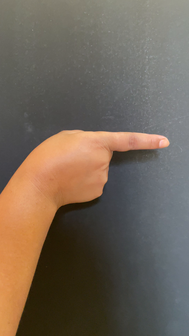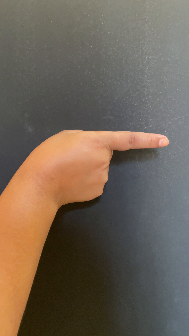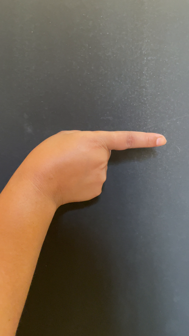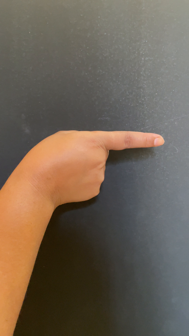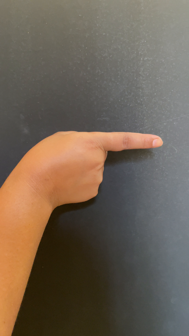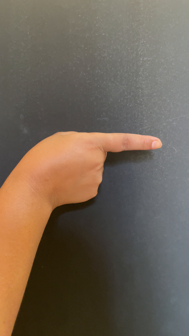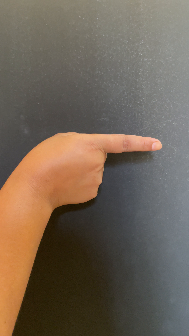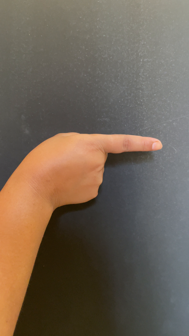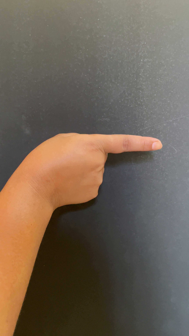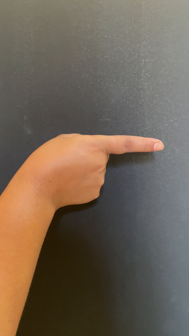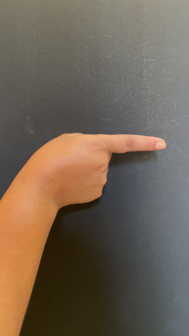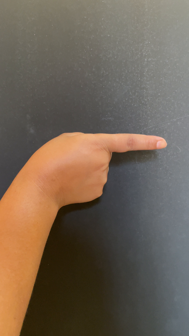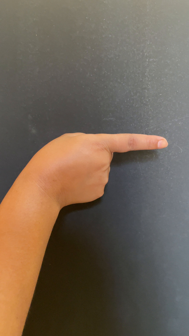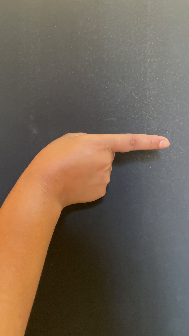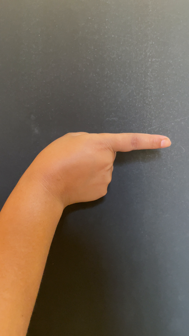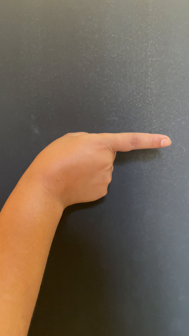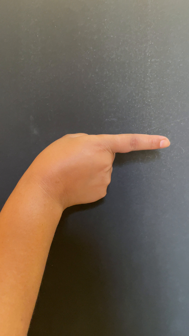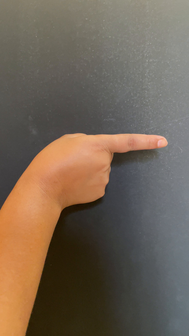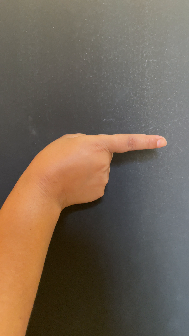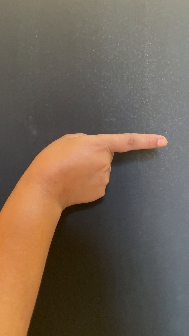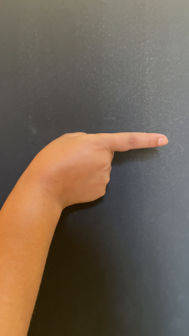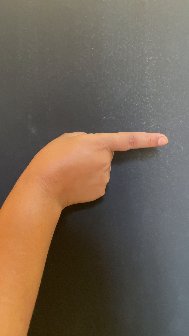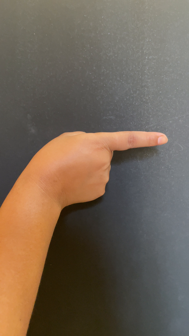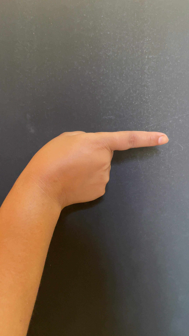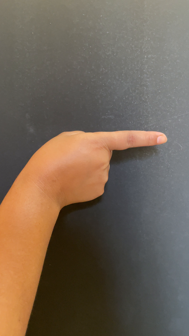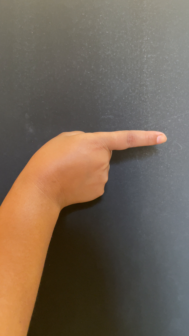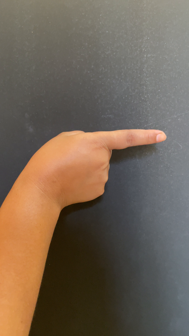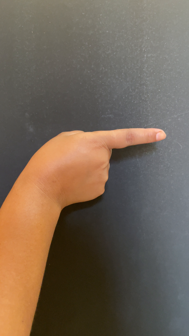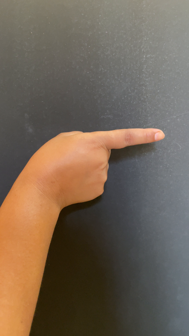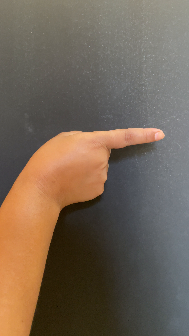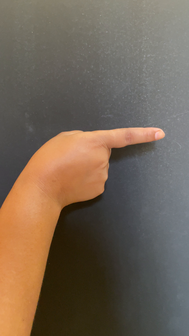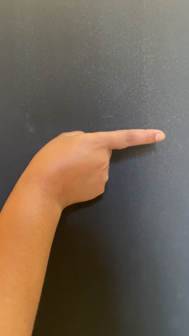न